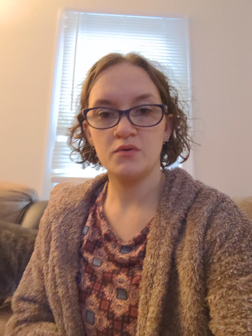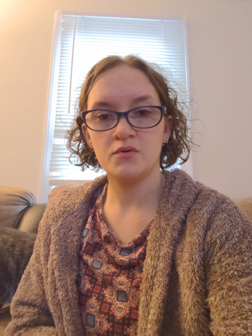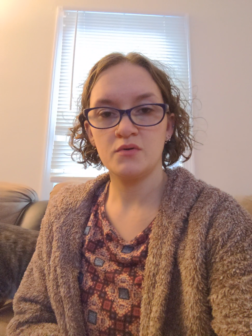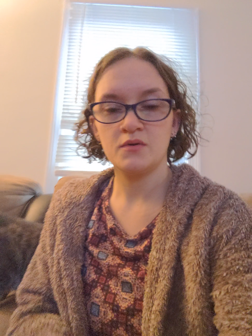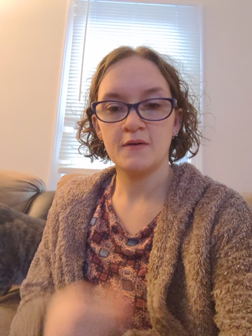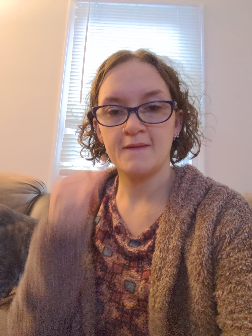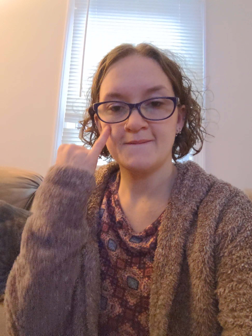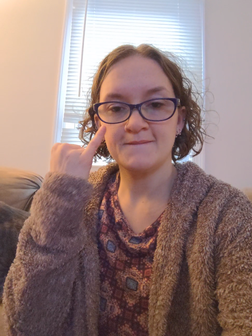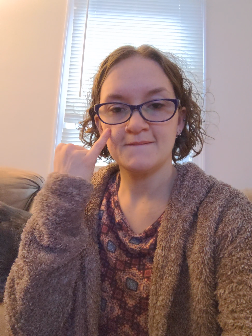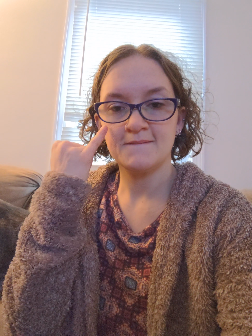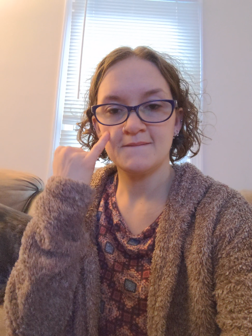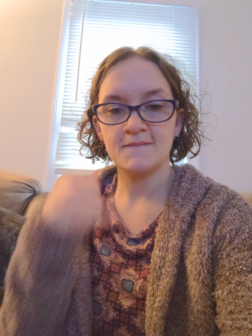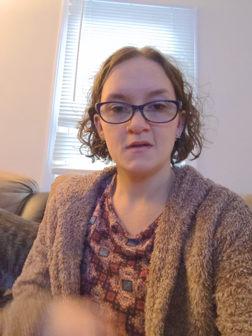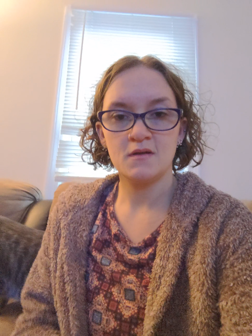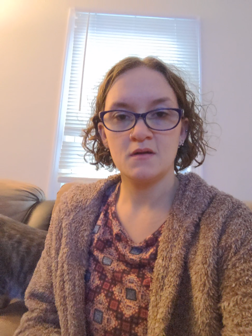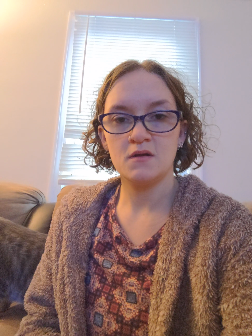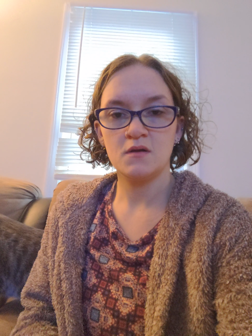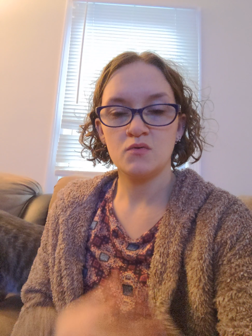if